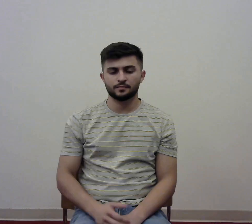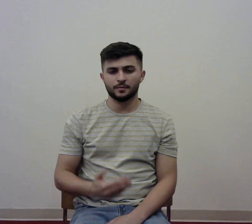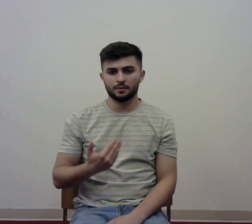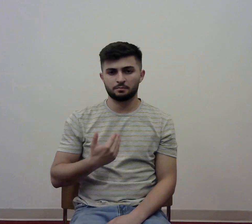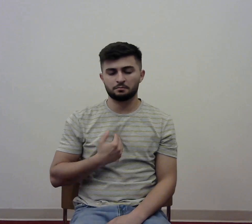mən